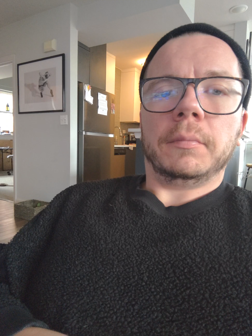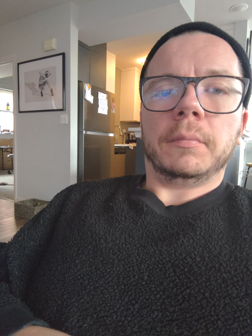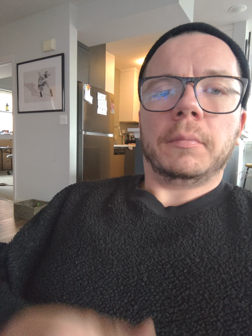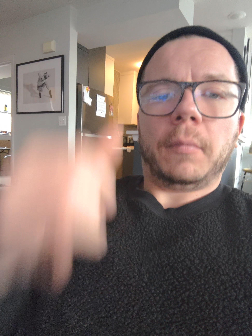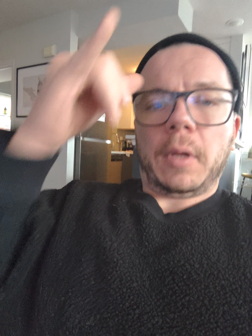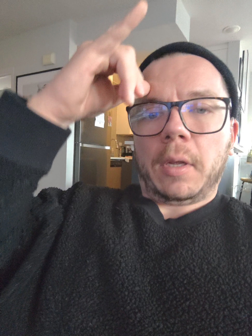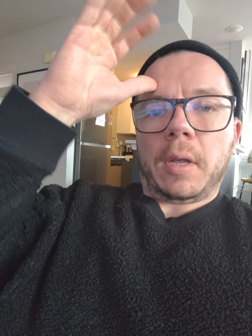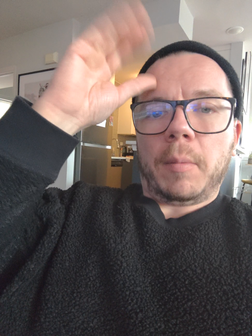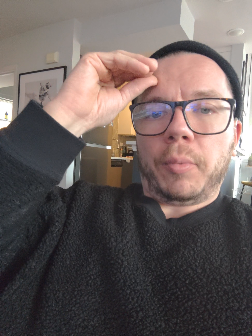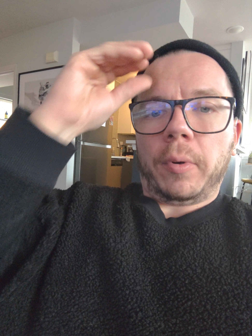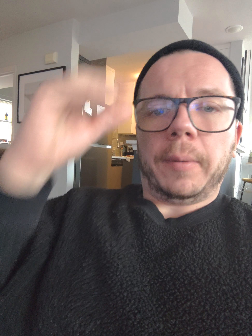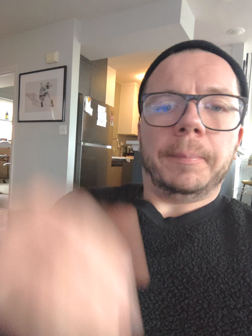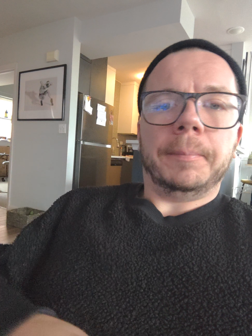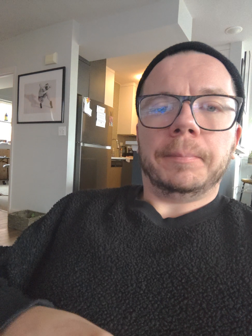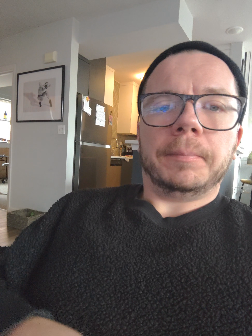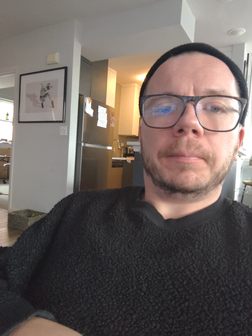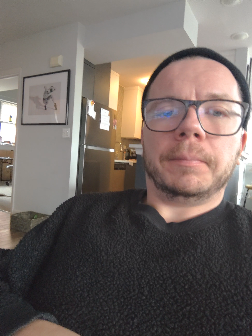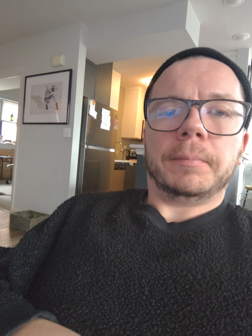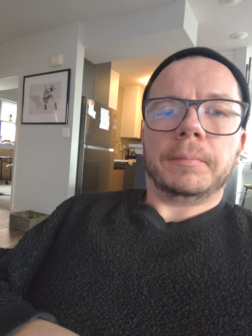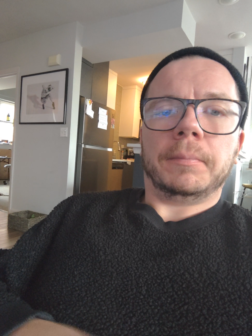cowboy